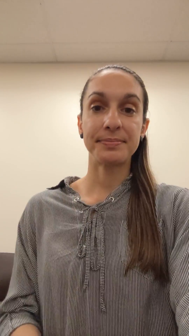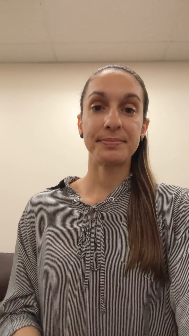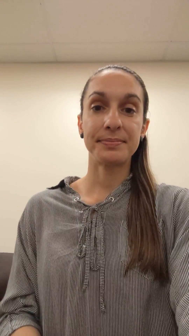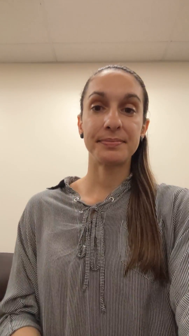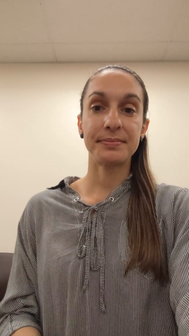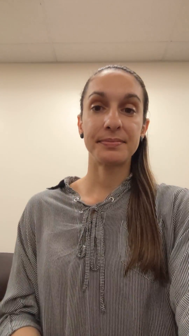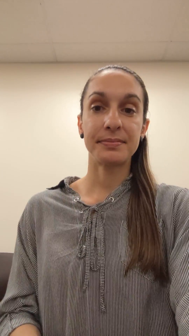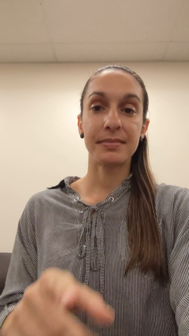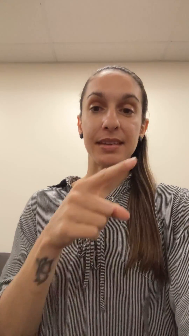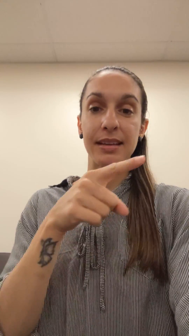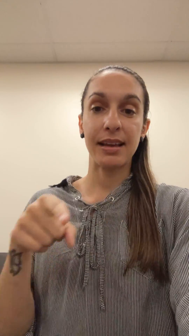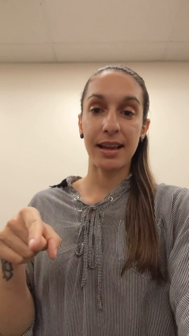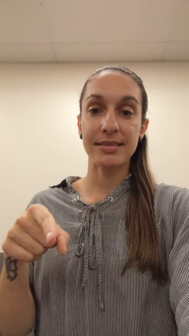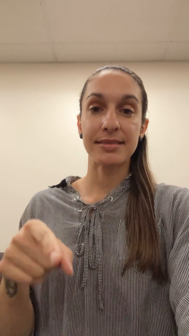cut